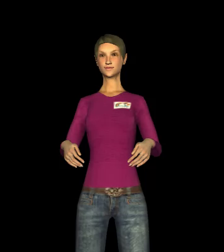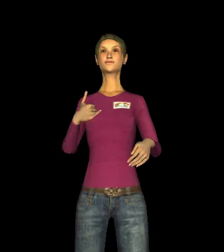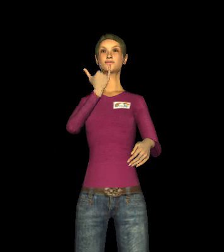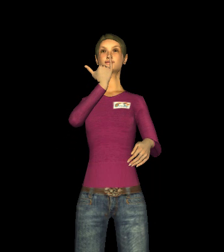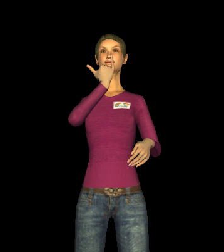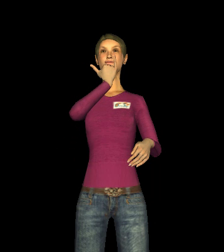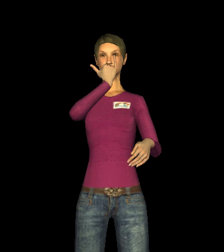خطأ